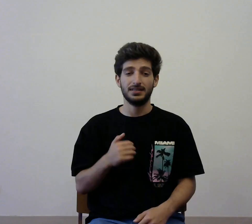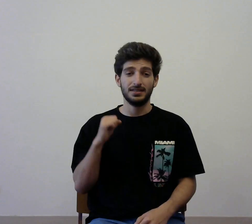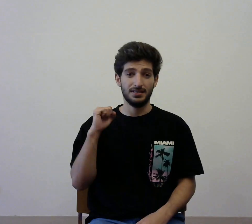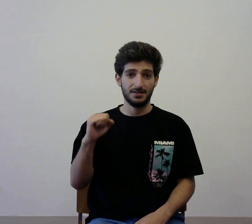qarabağ